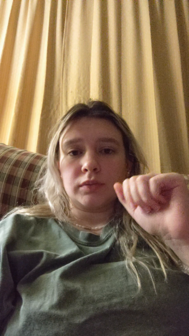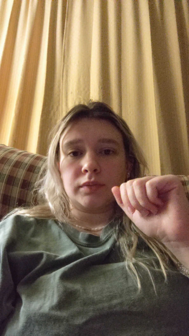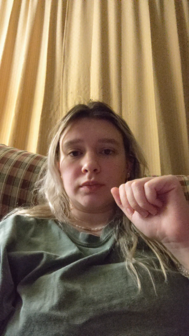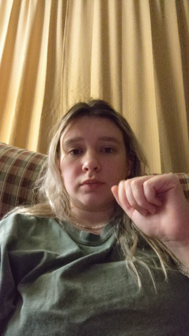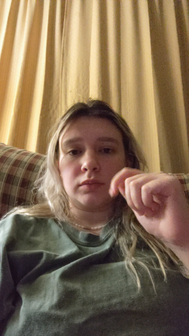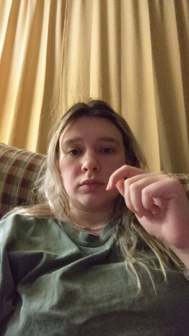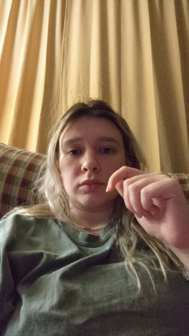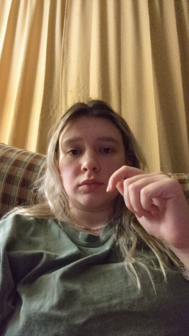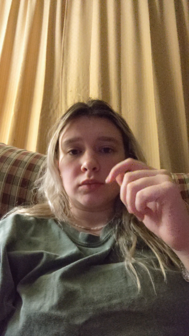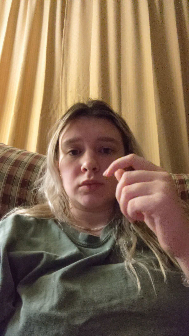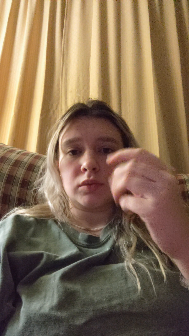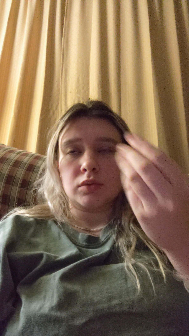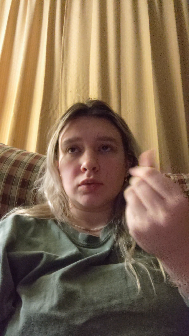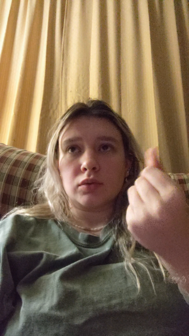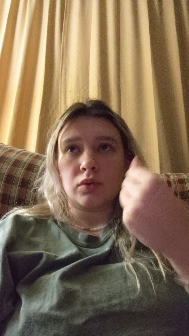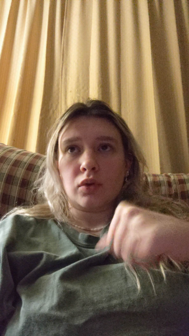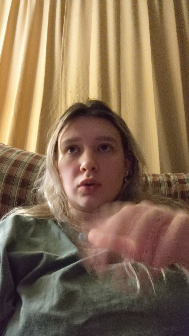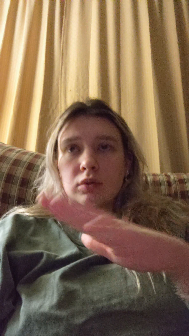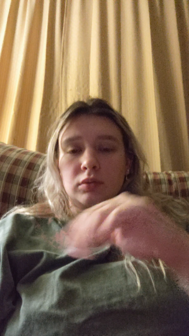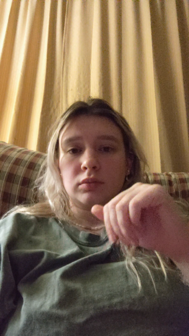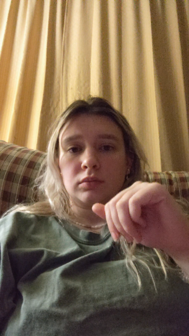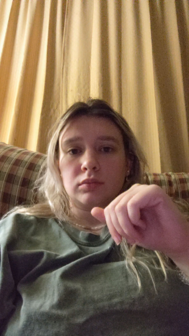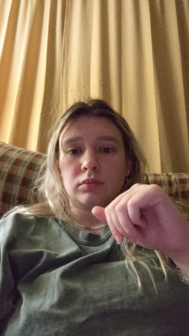garden